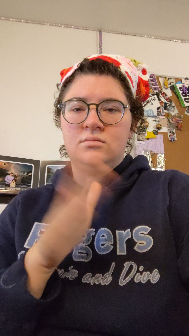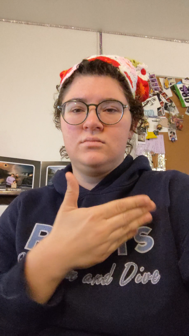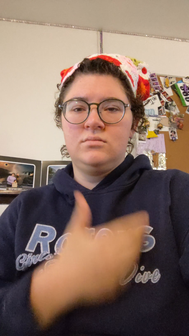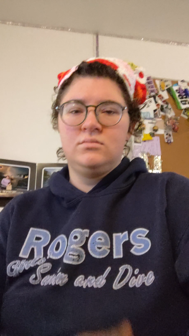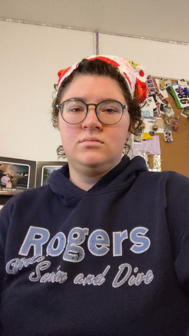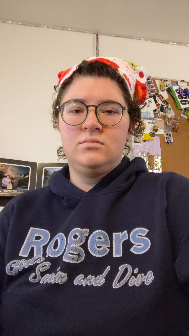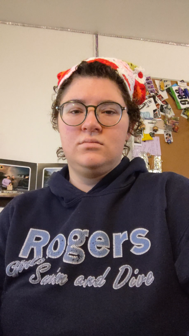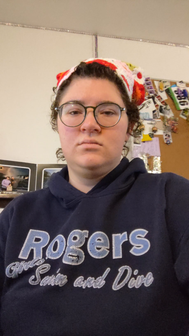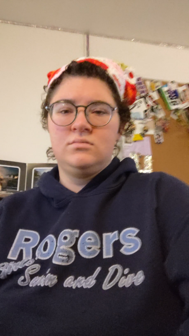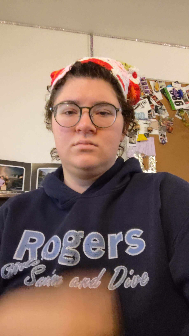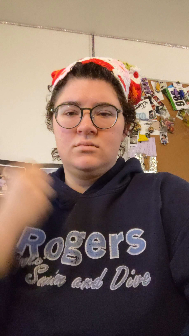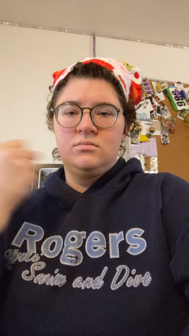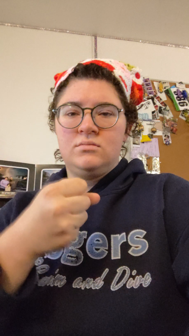hit